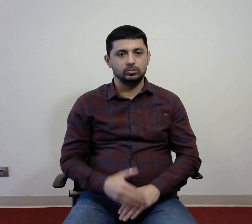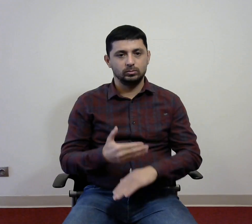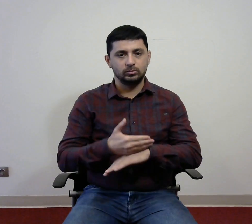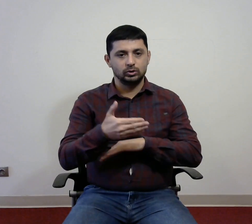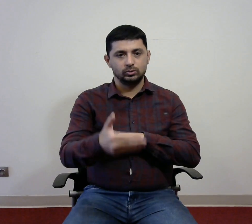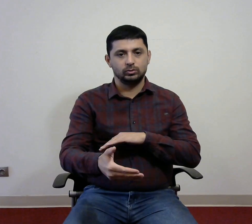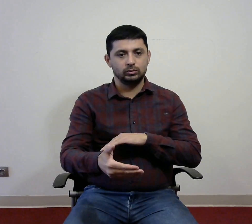gecikmək